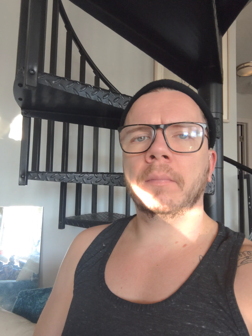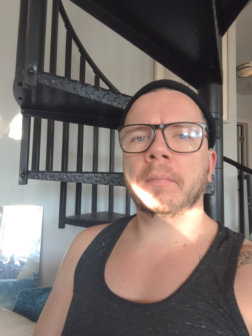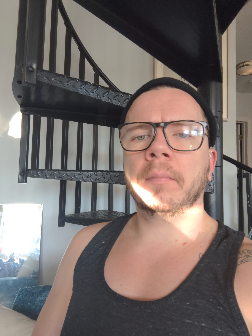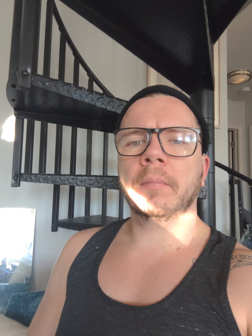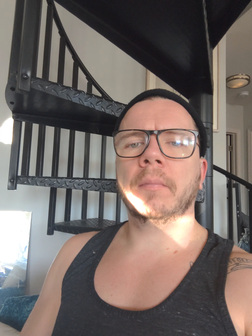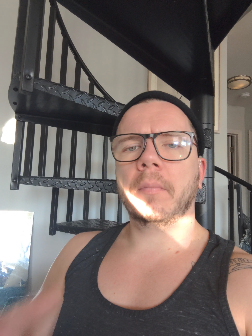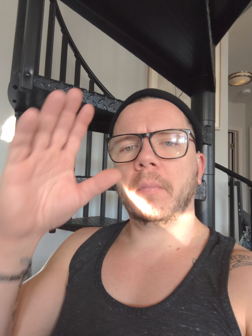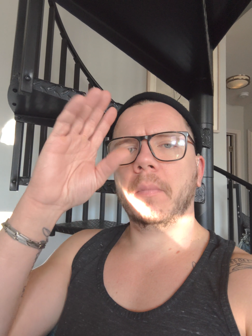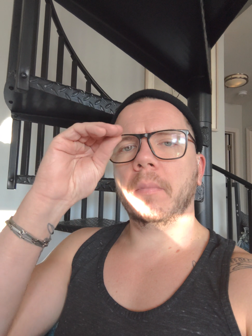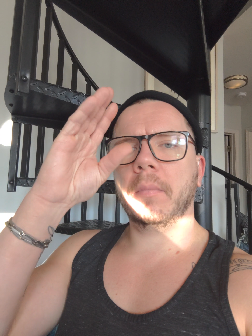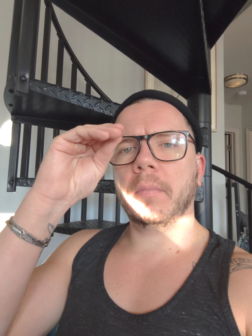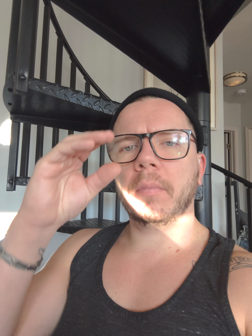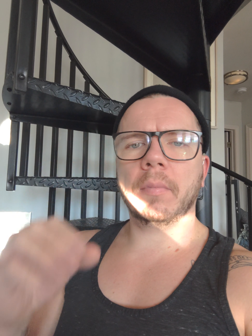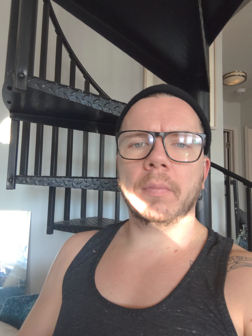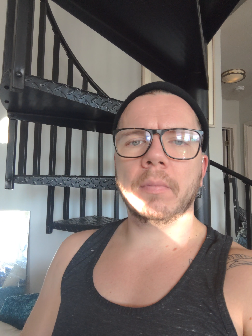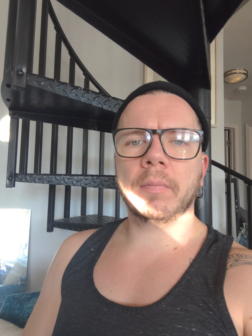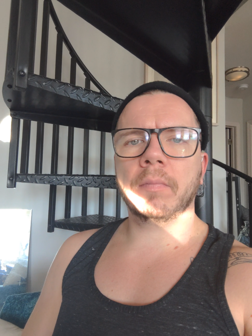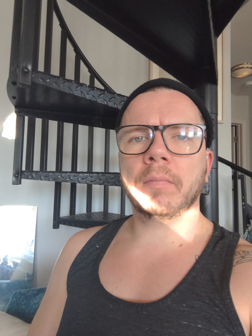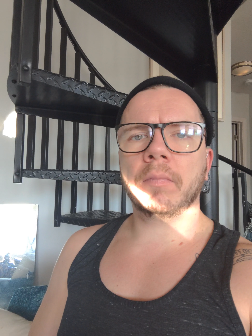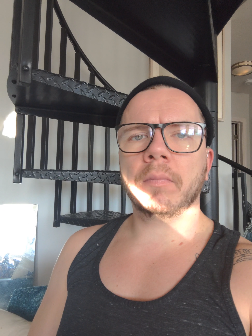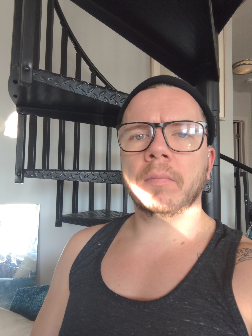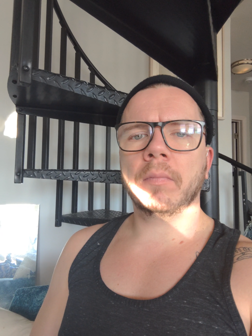boy